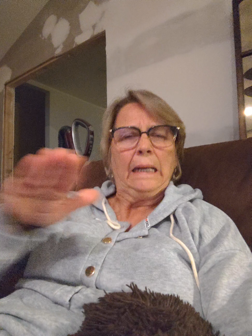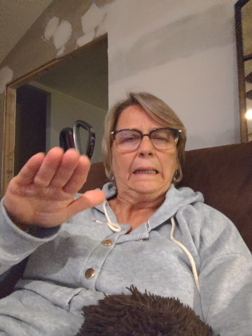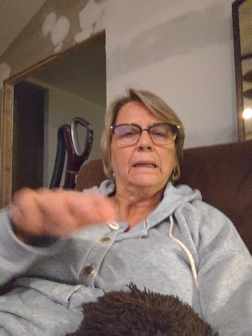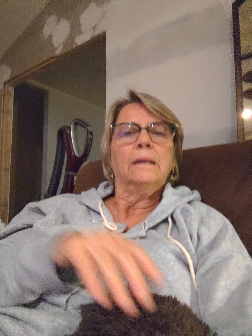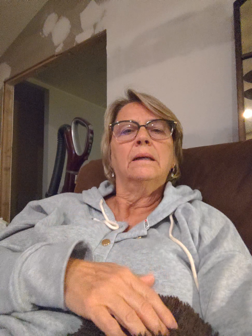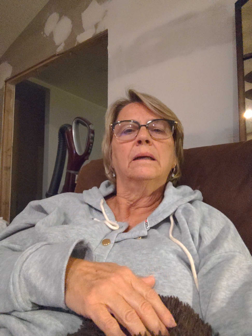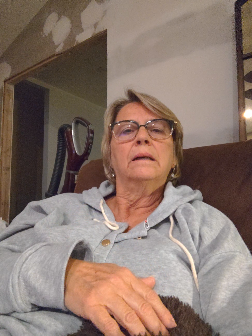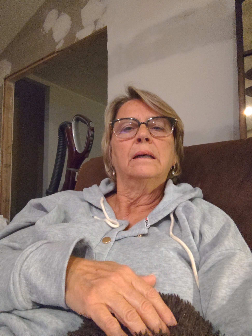clean